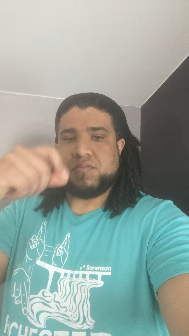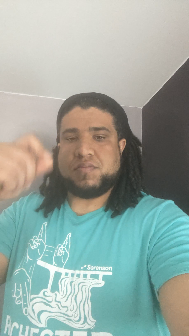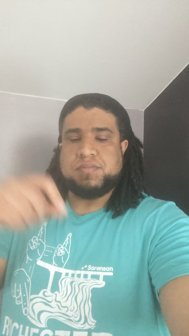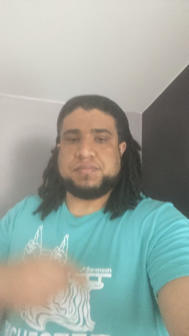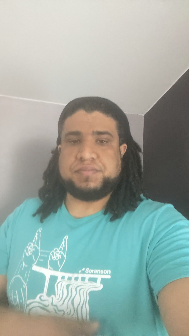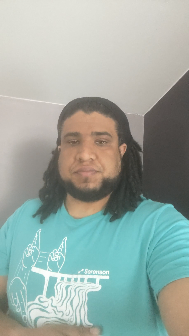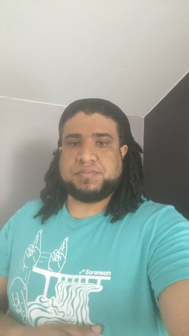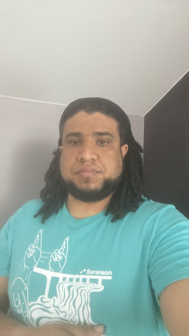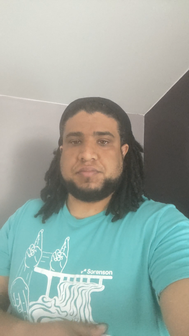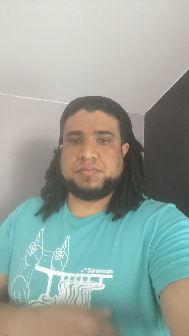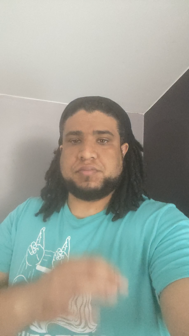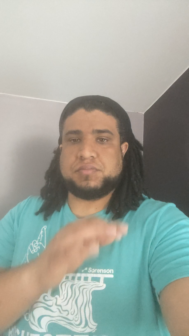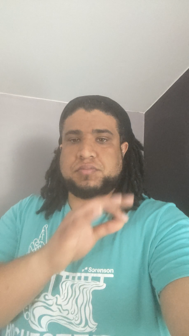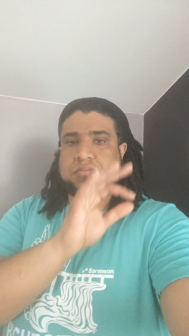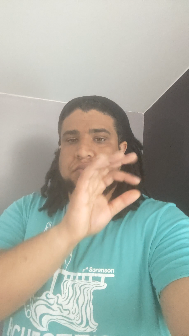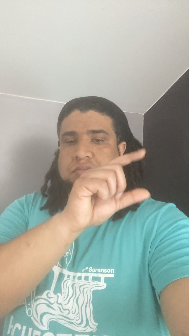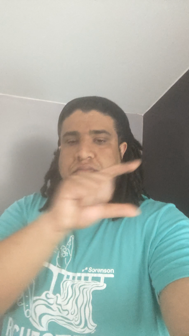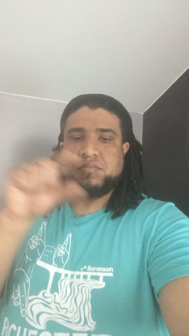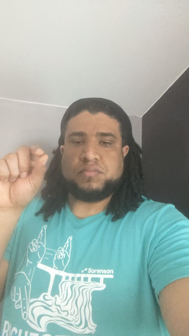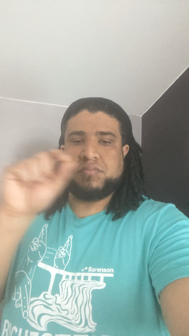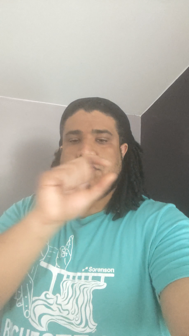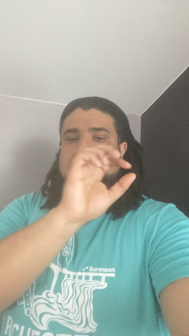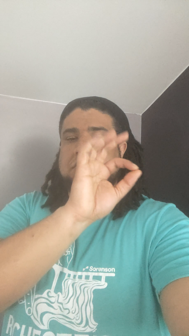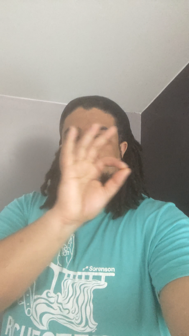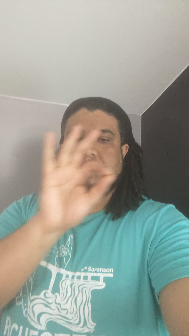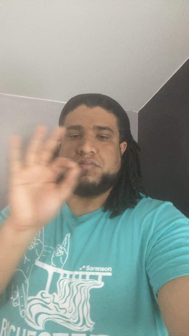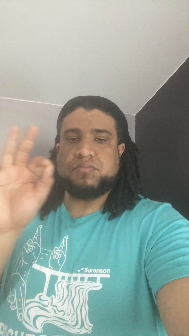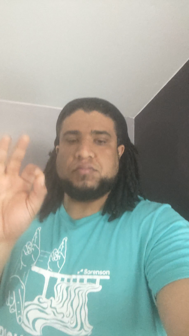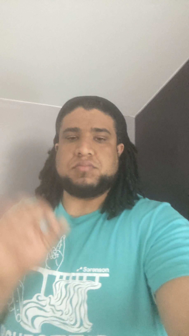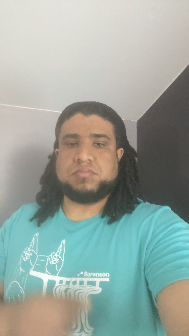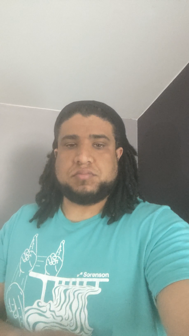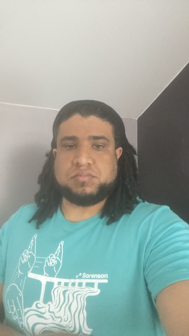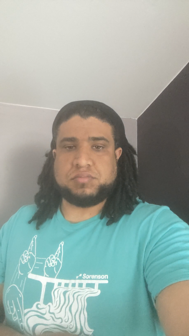peas